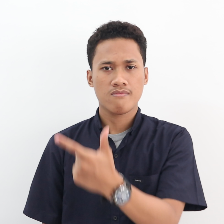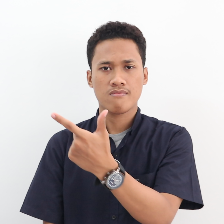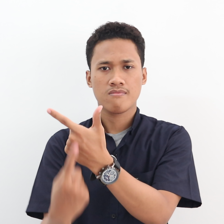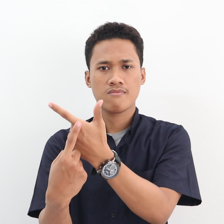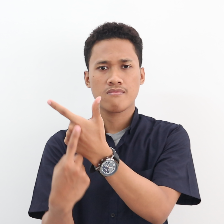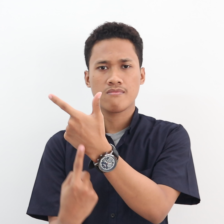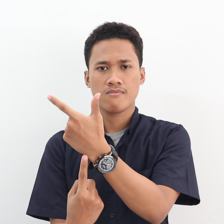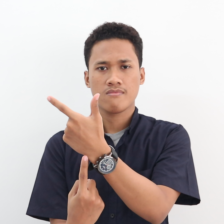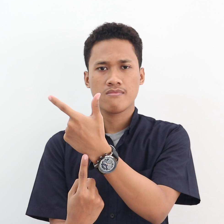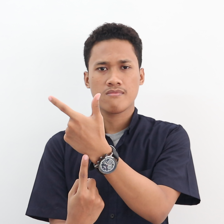Y